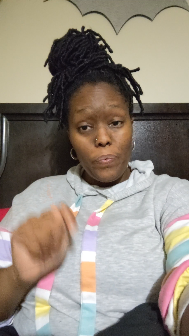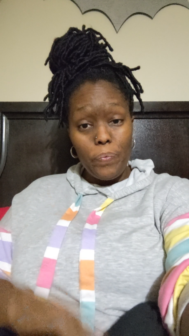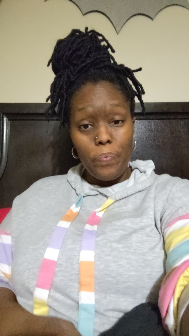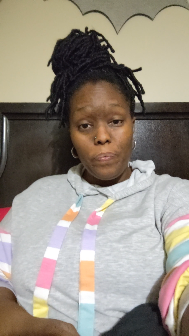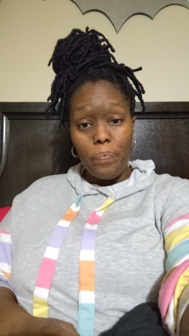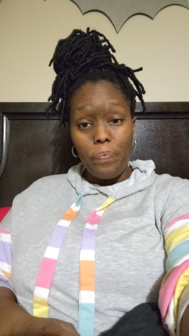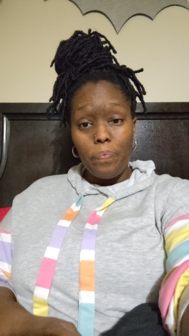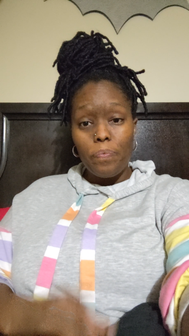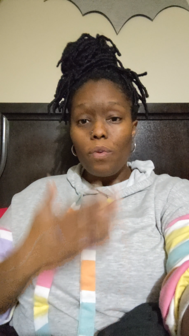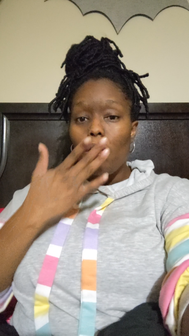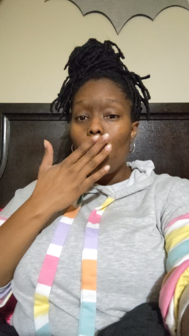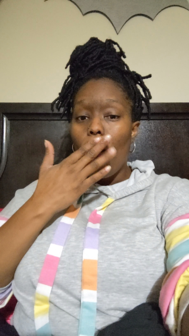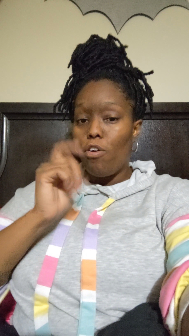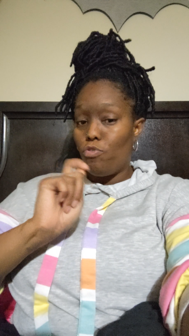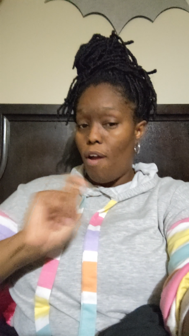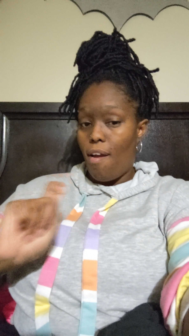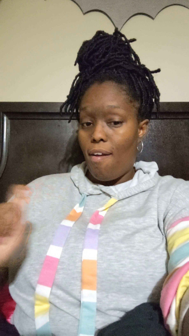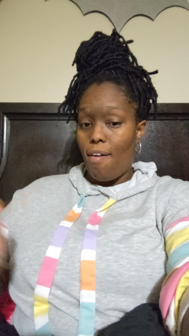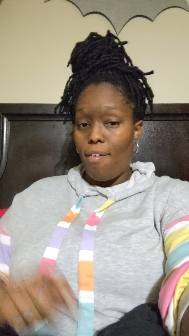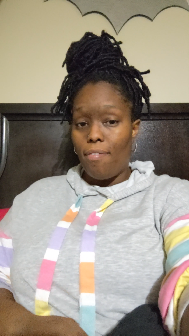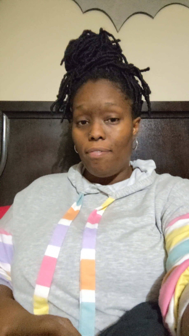crayon